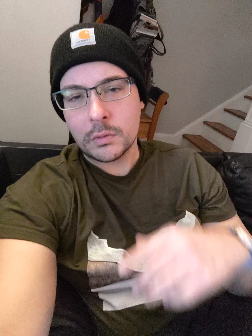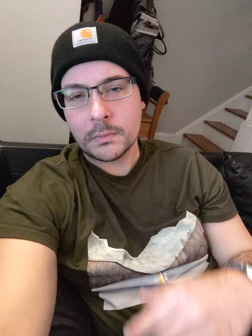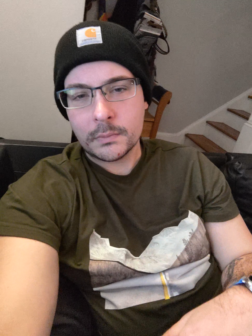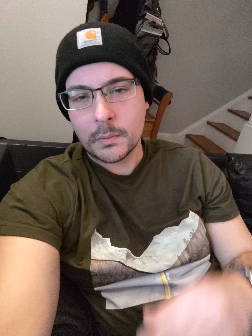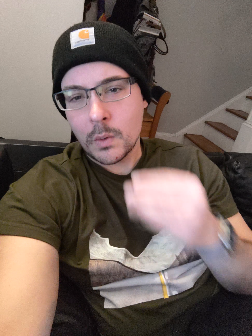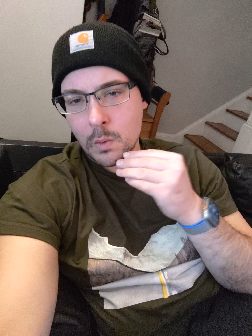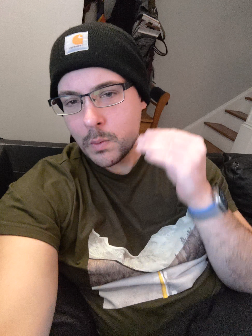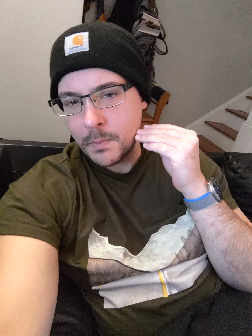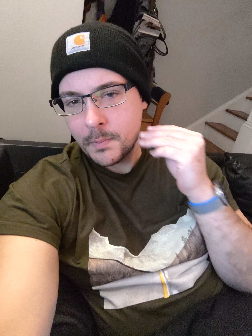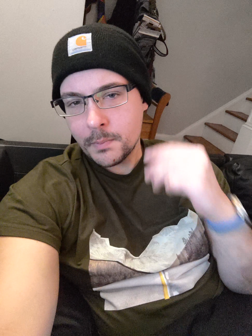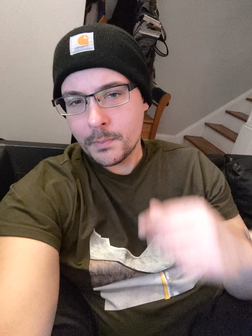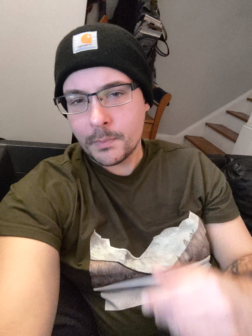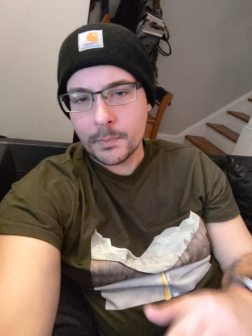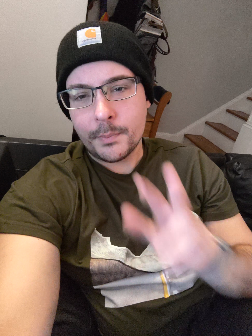home